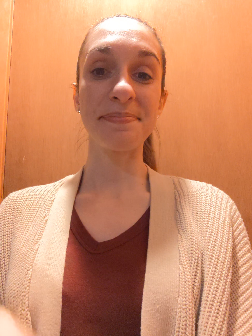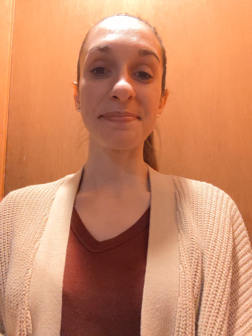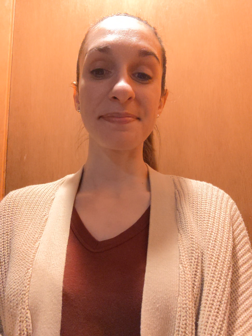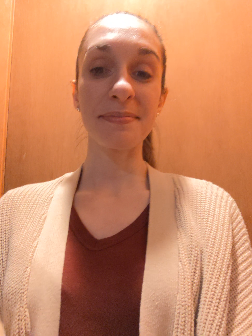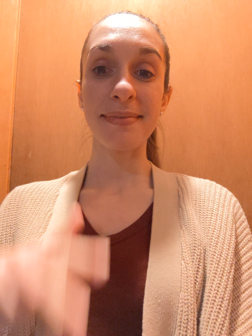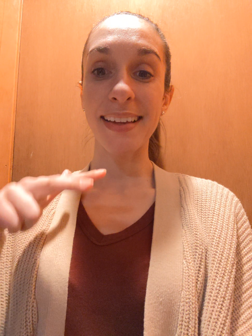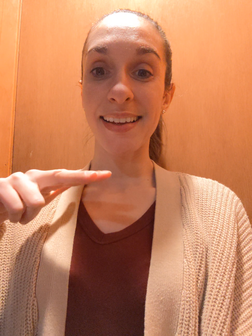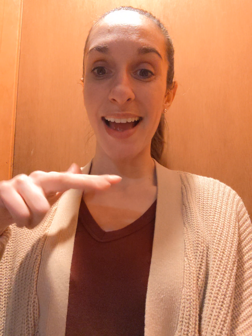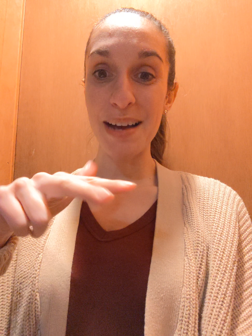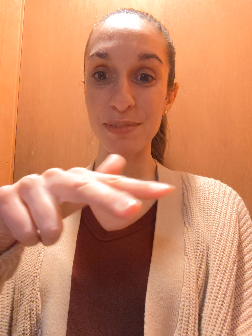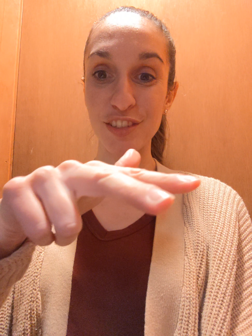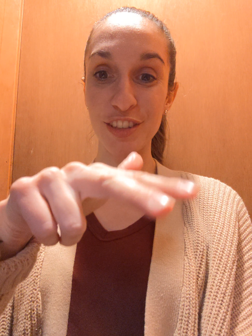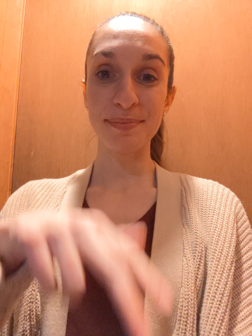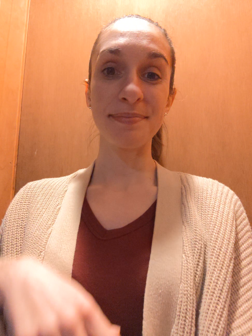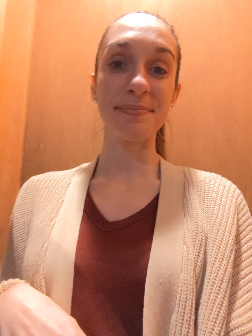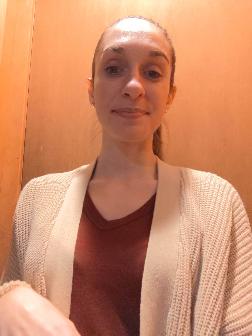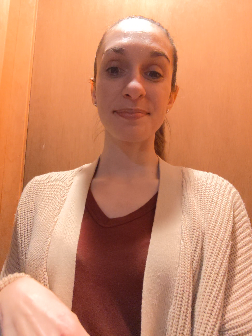helicopter